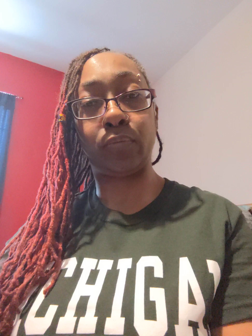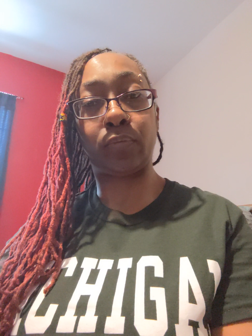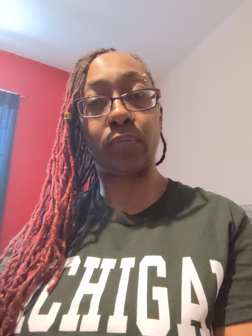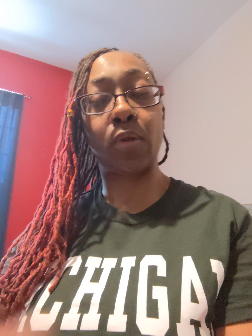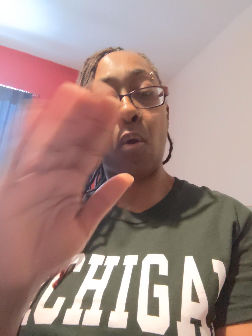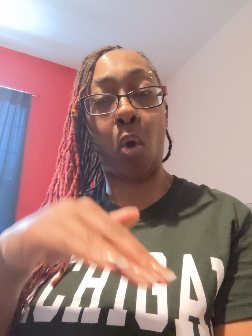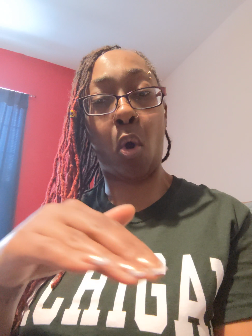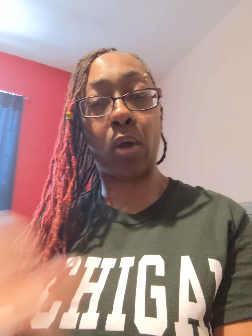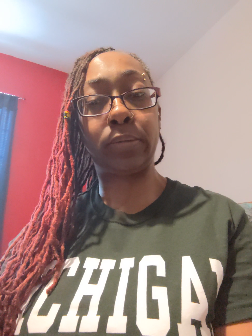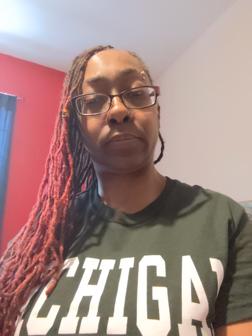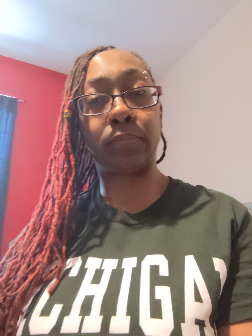on